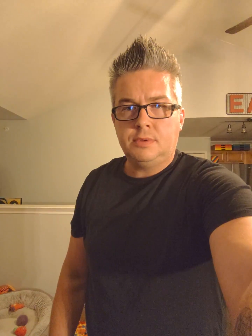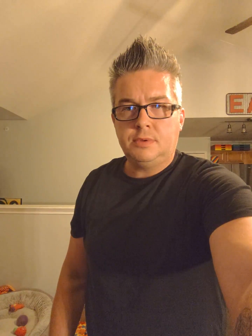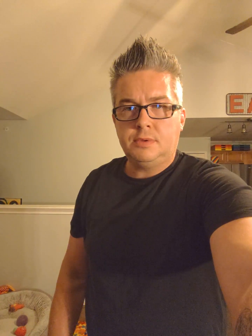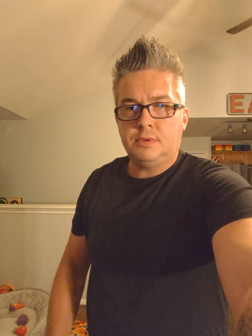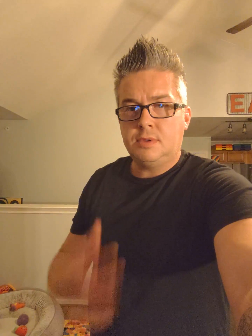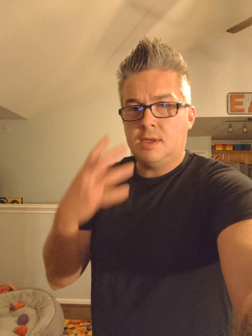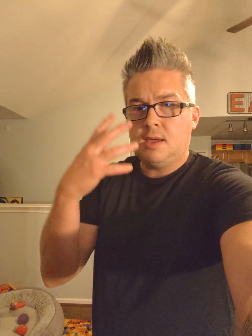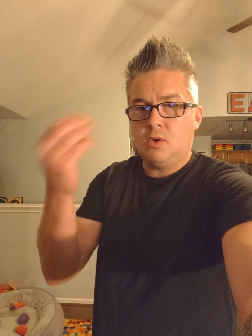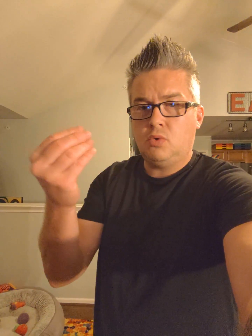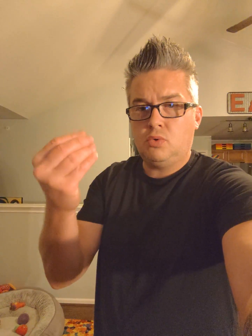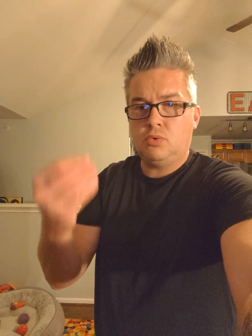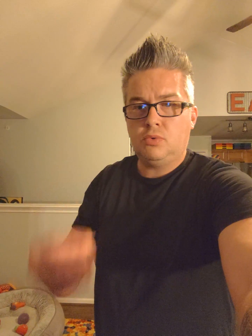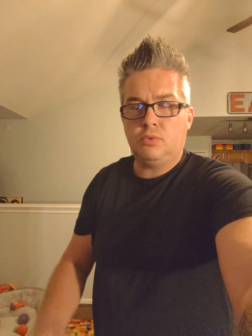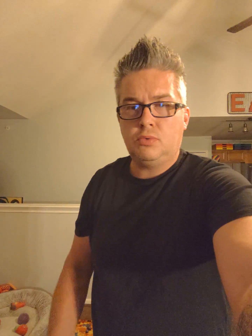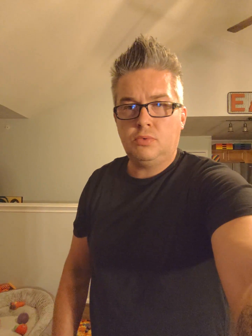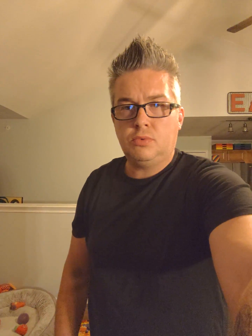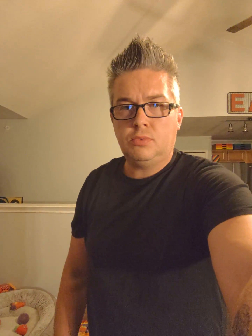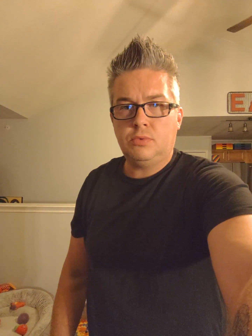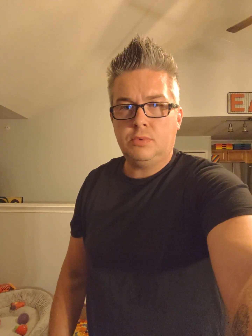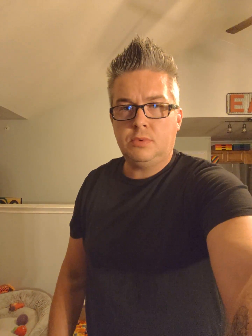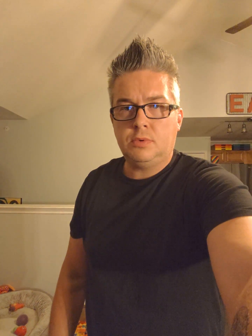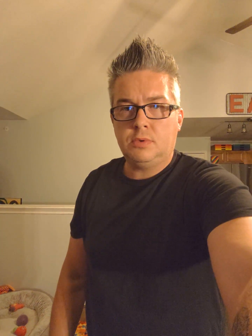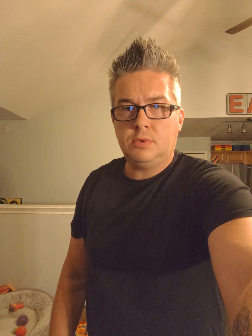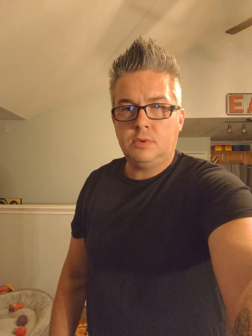got to